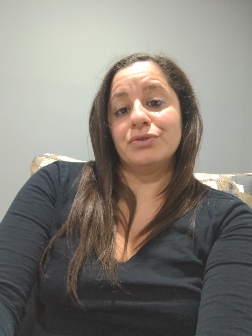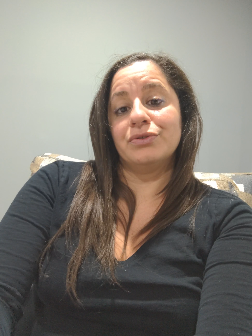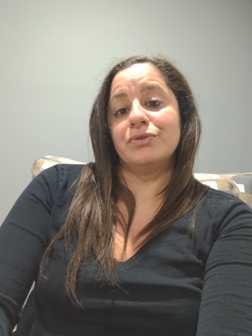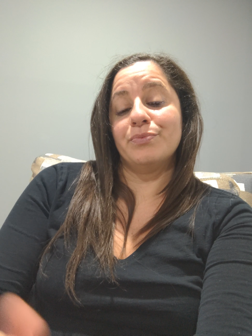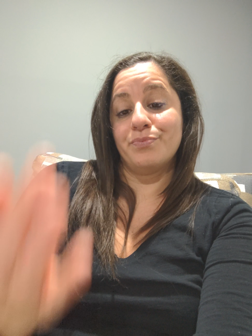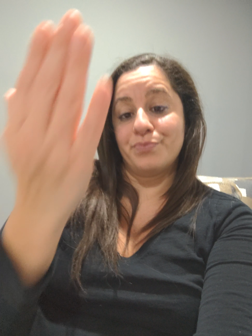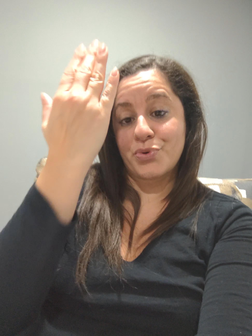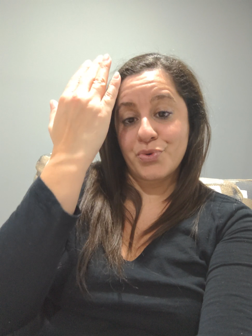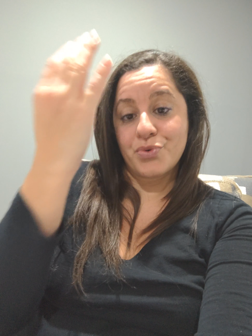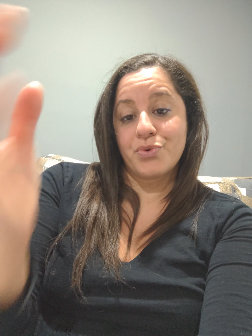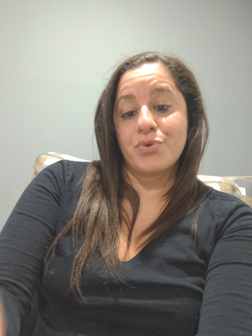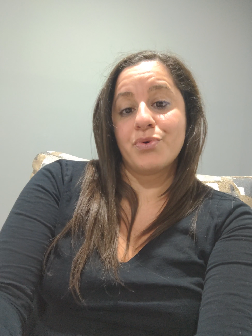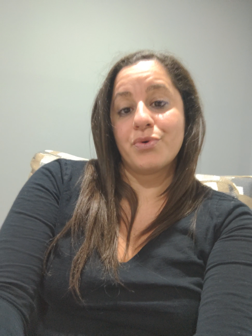morning